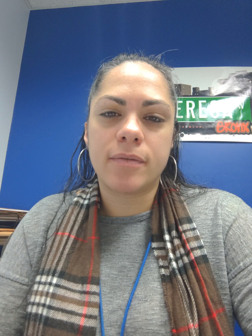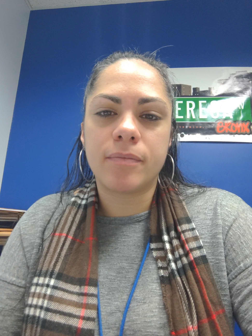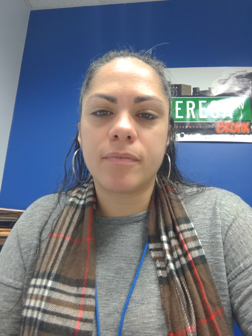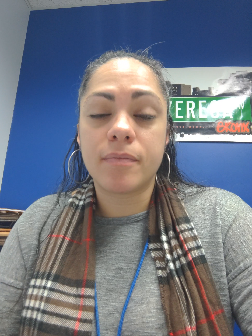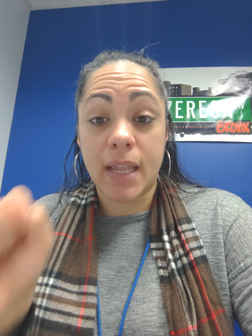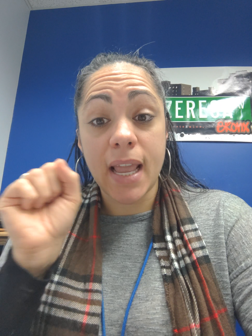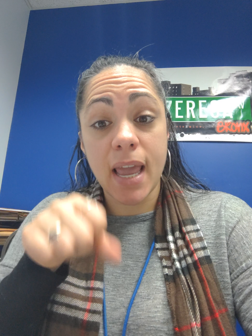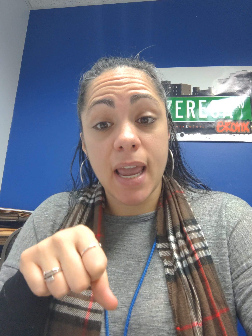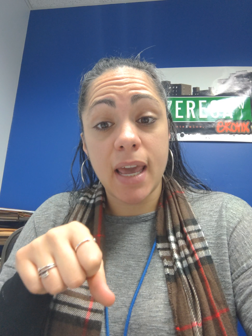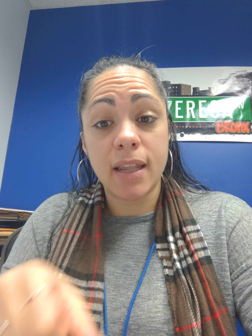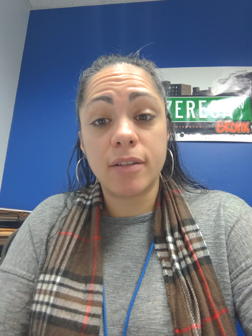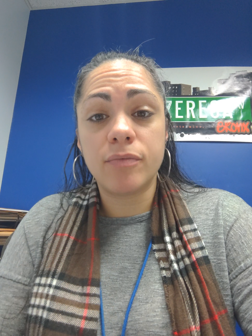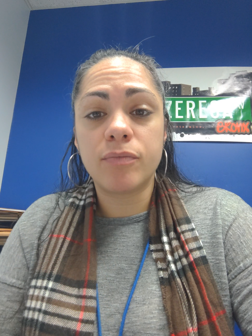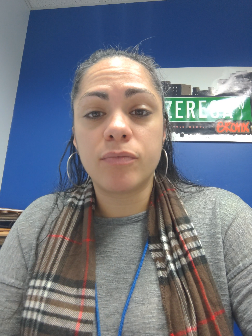can